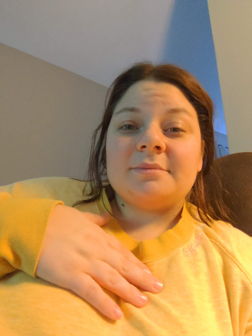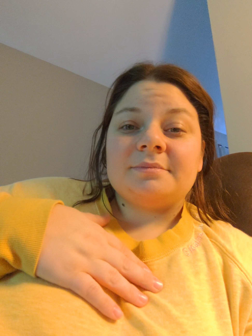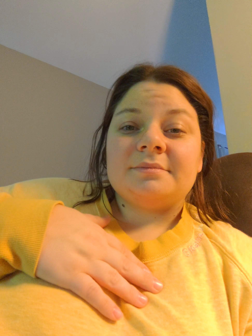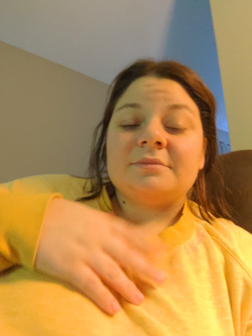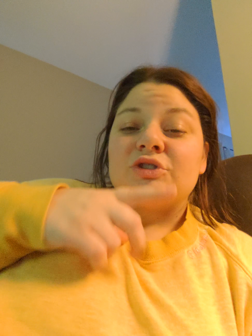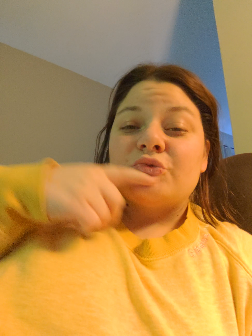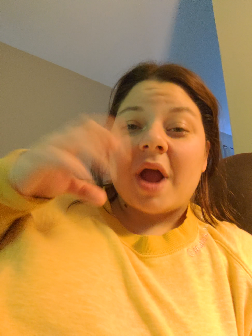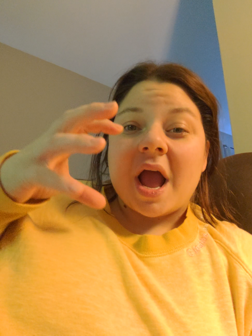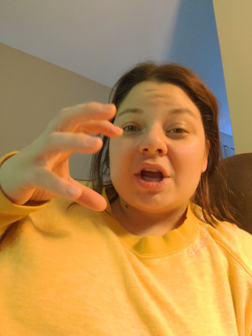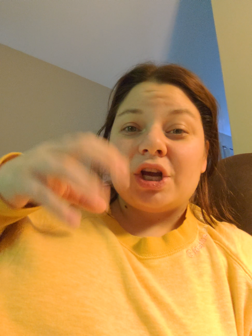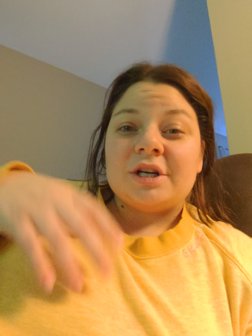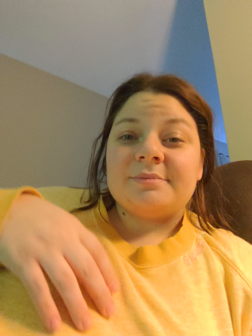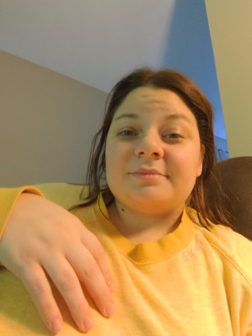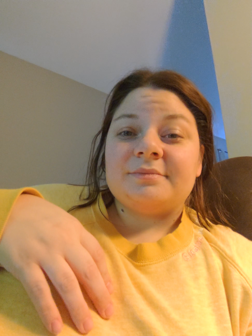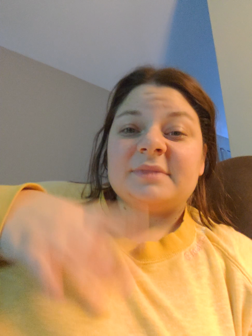dryer